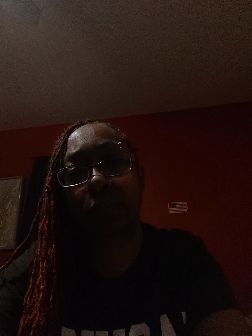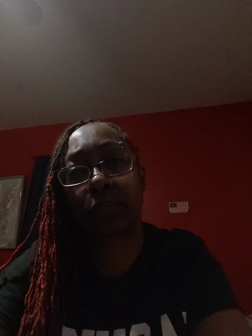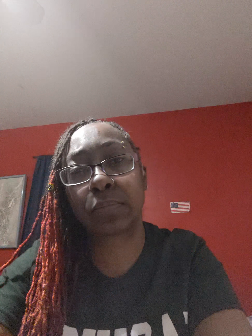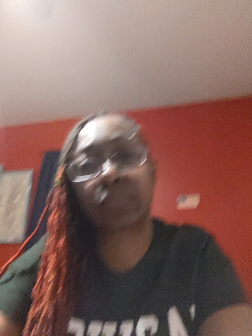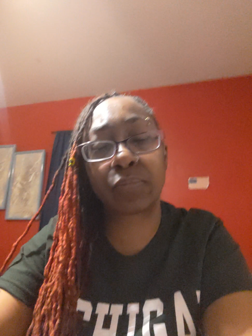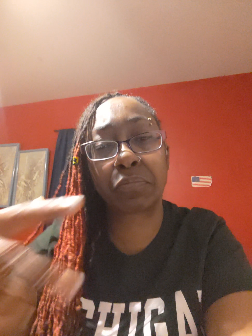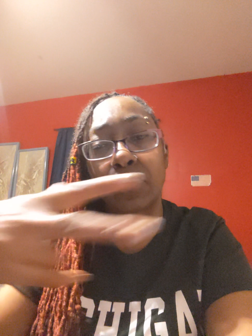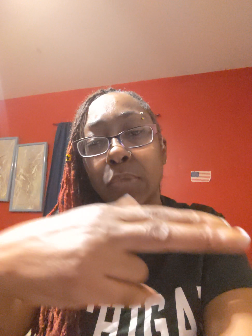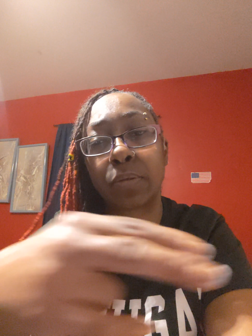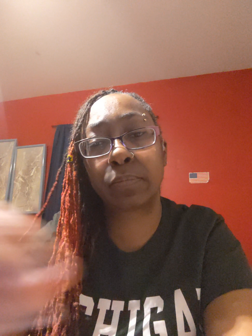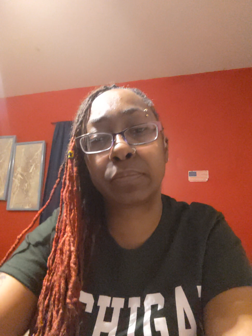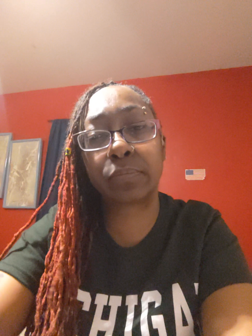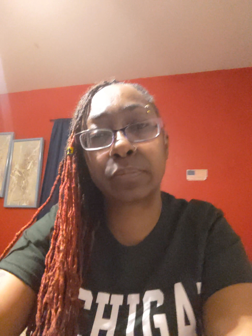cut